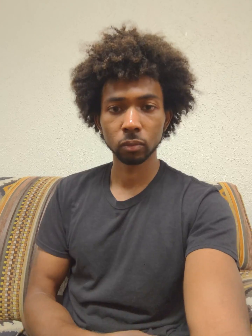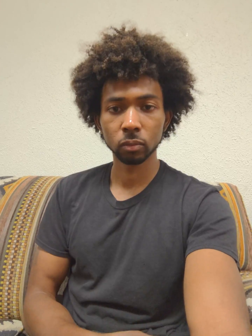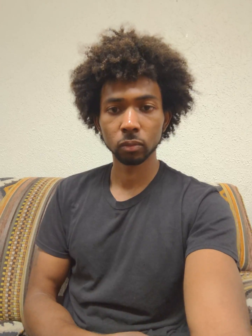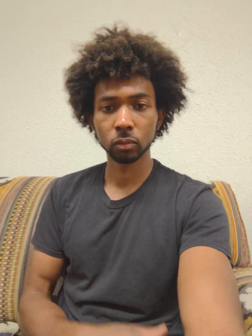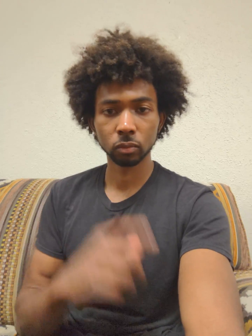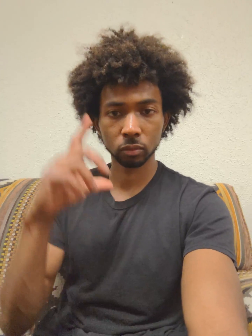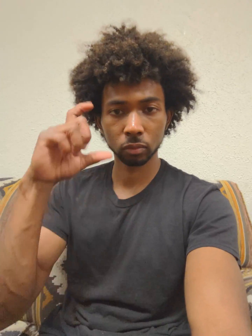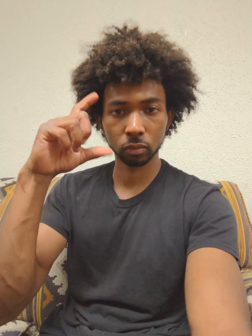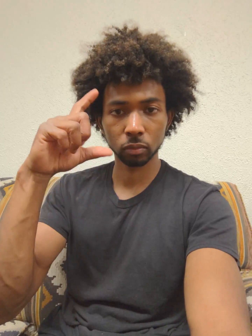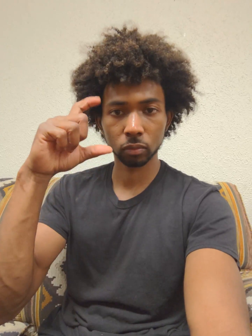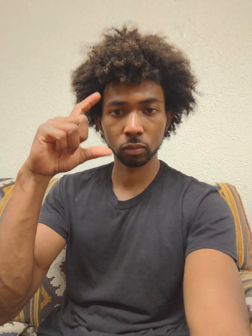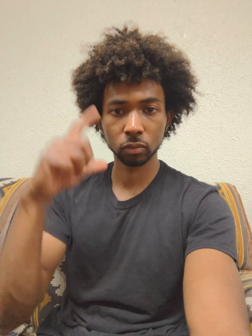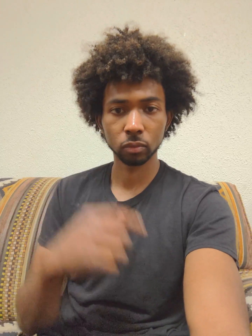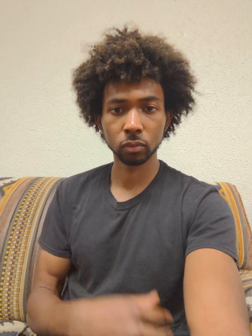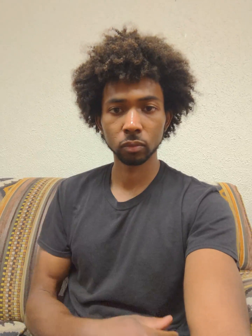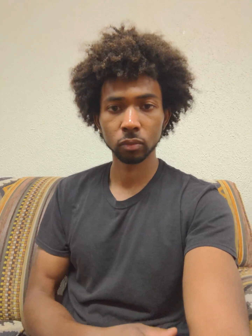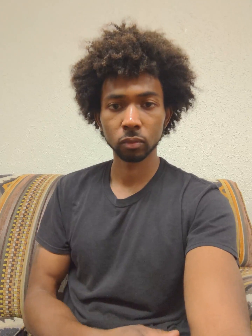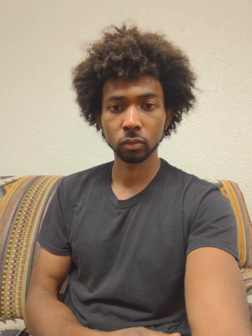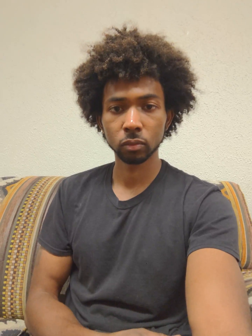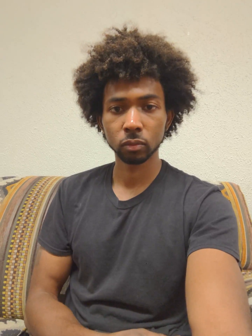camera